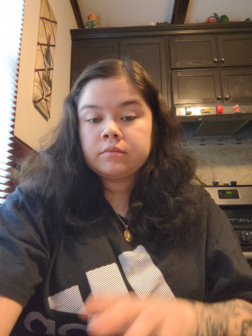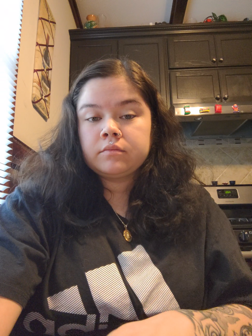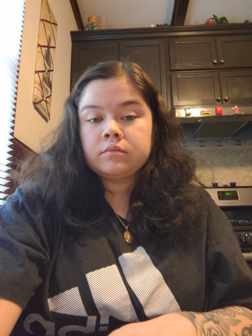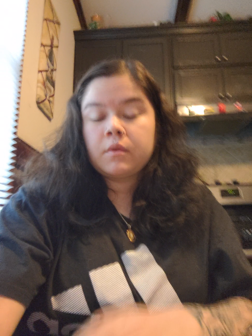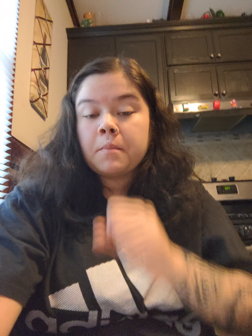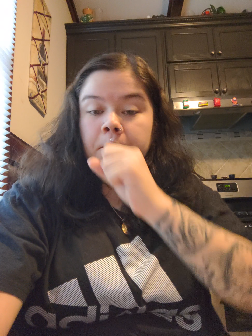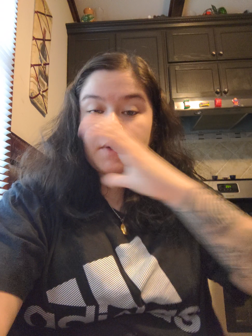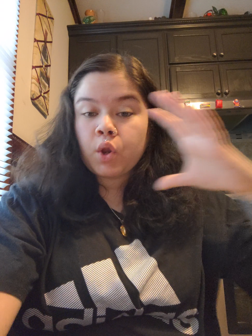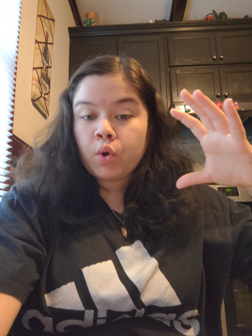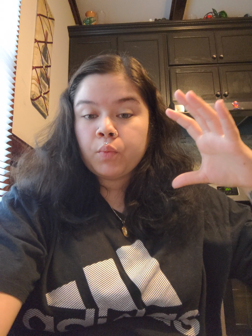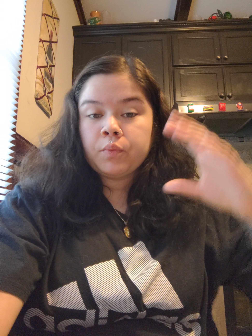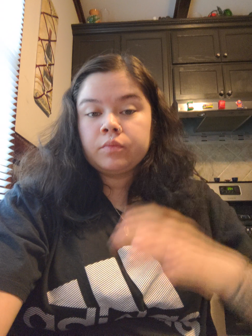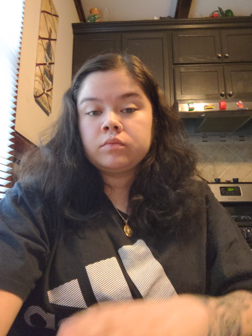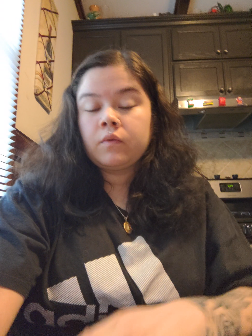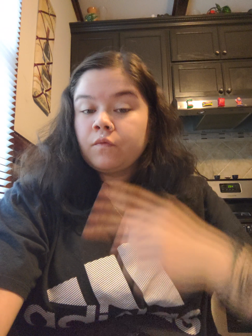balloon